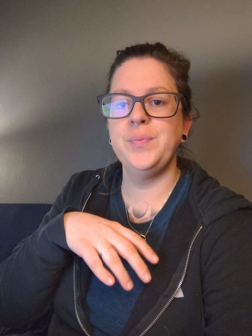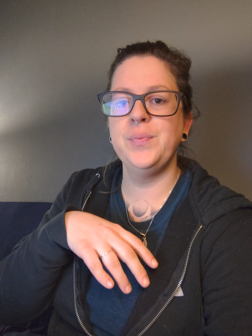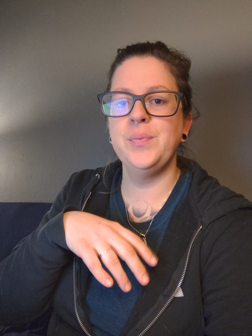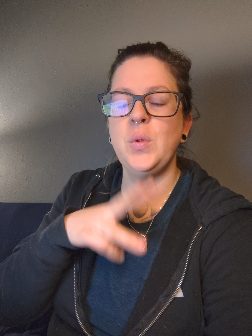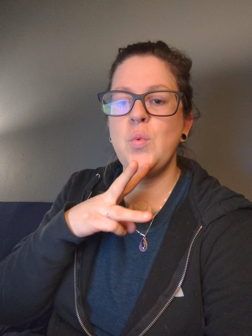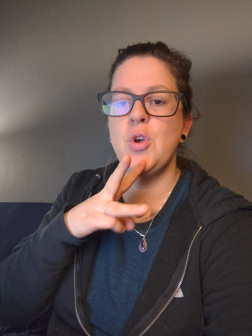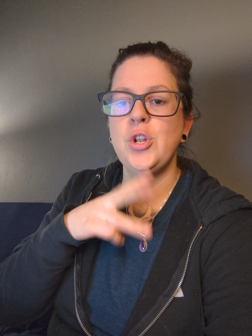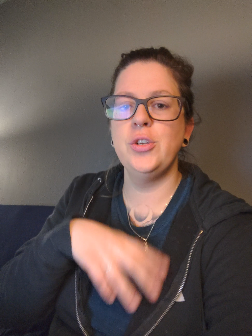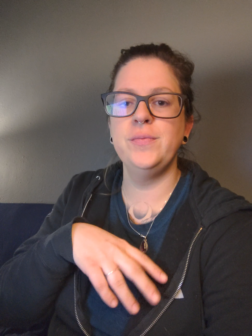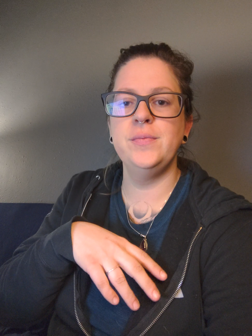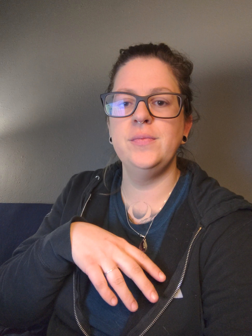water